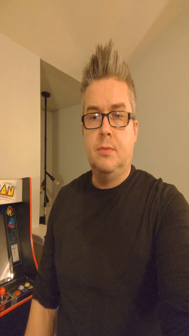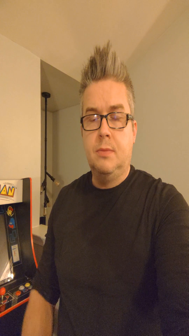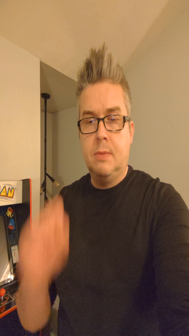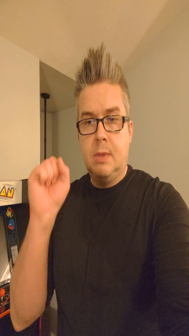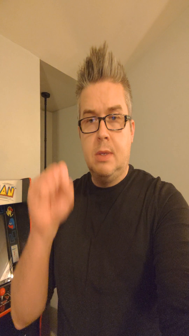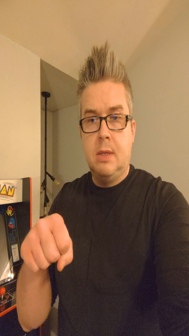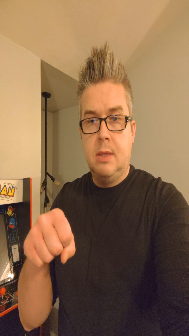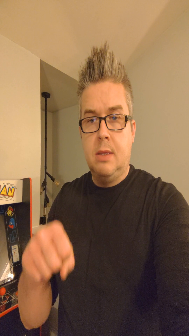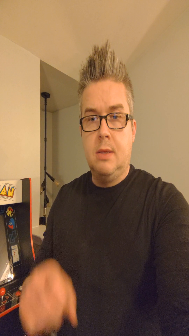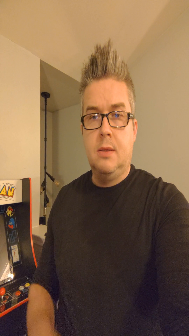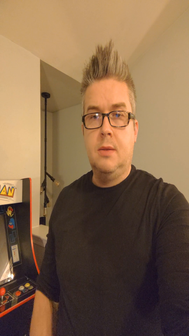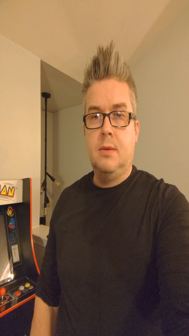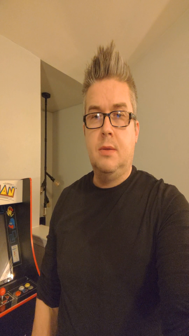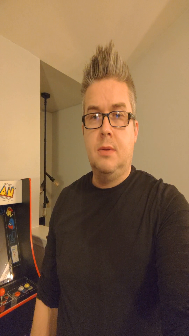can